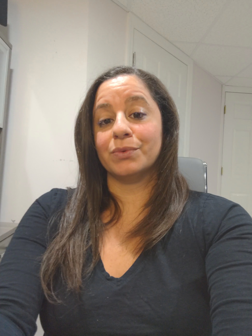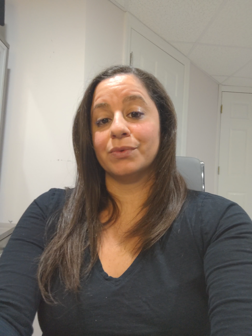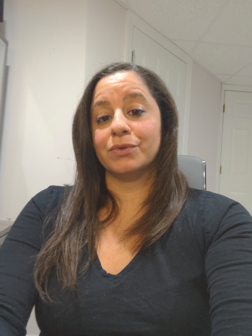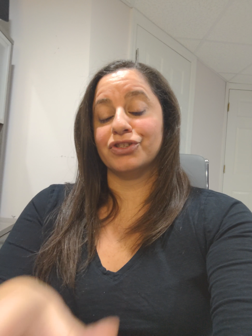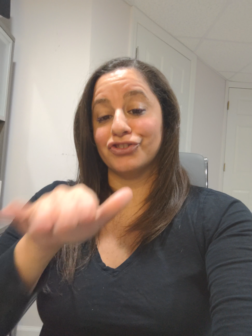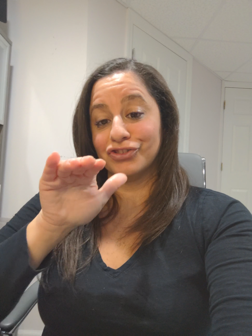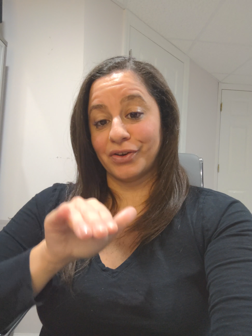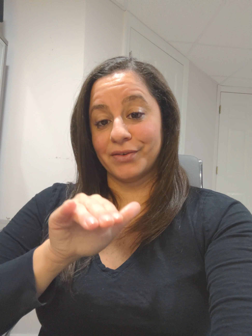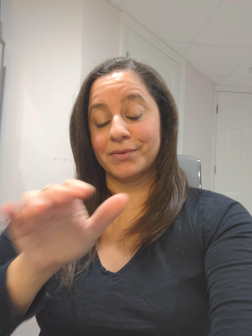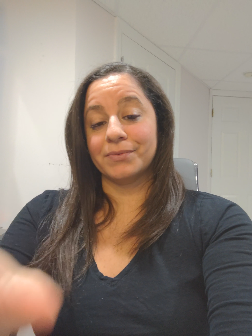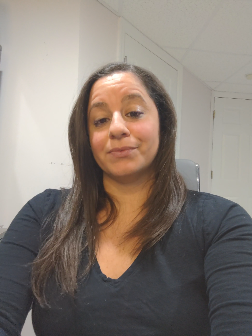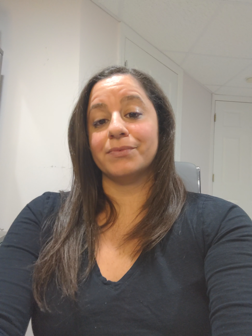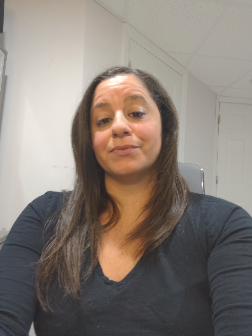child